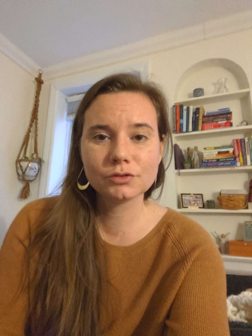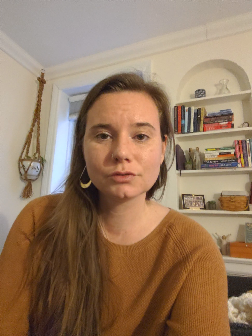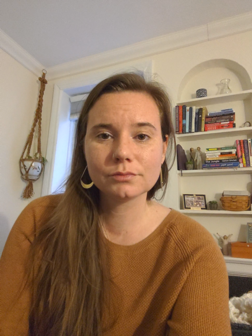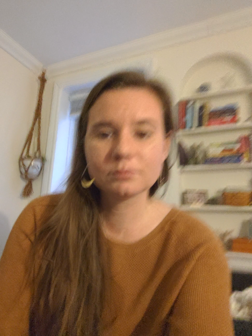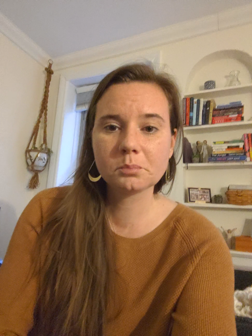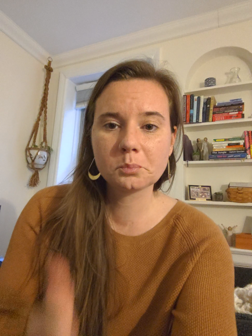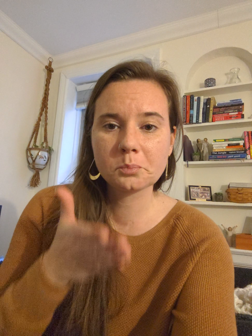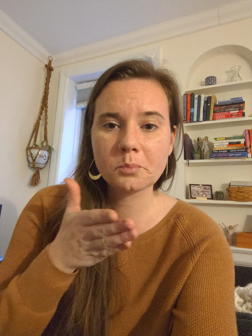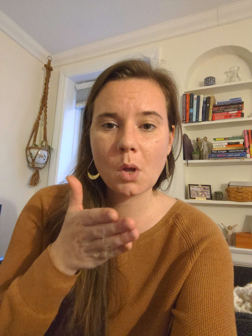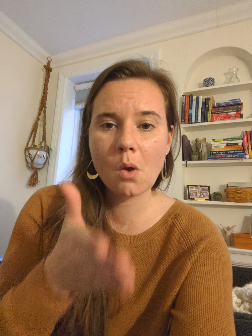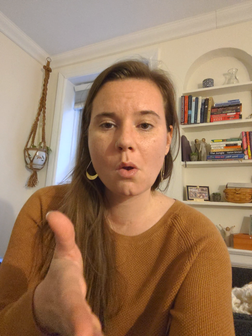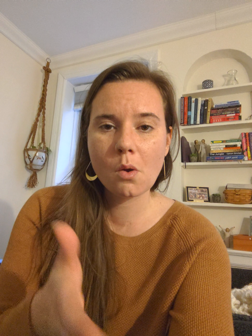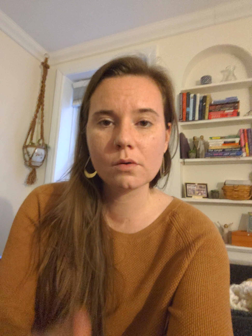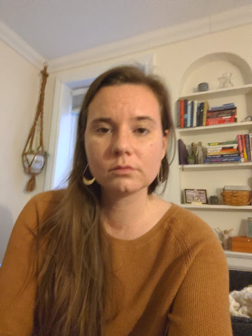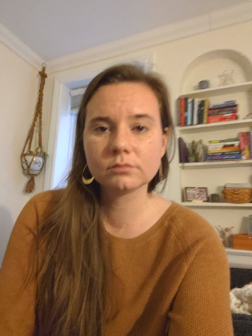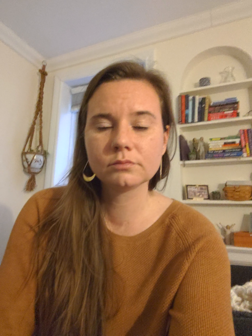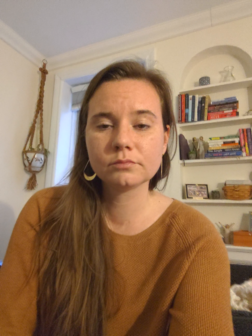boat